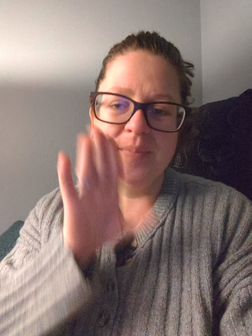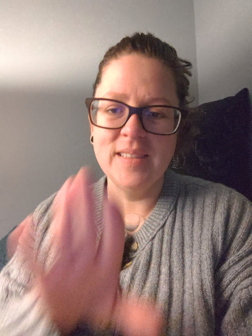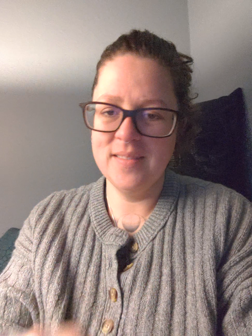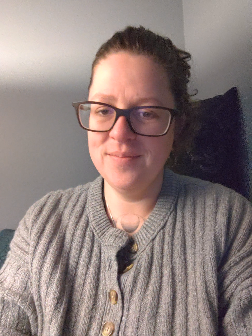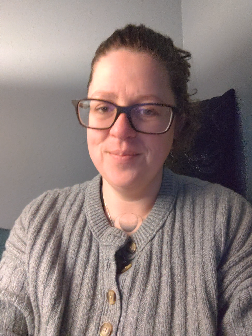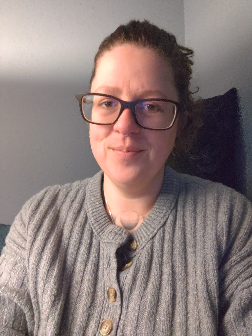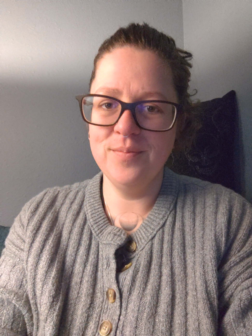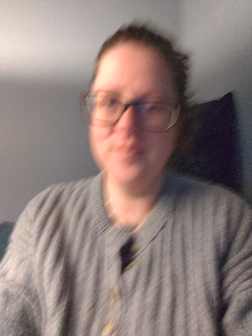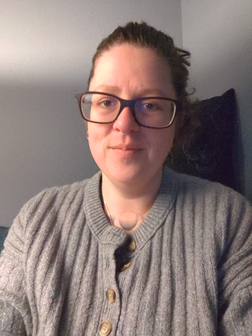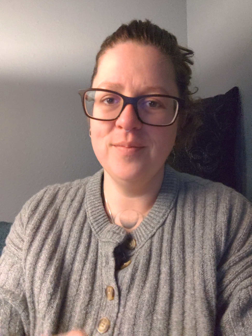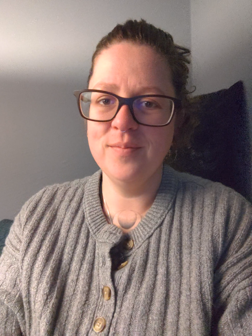bee